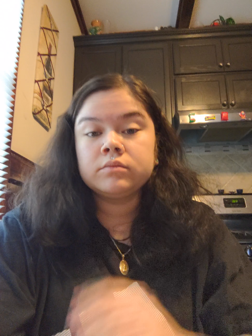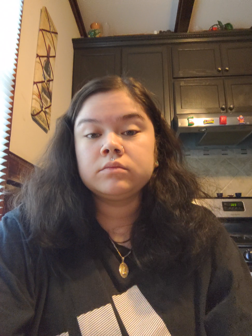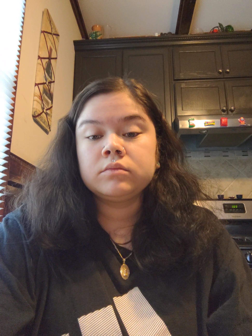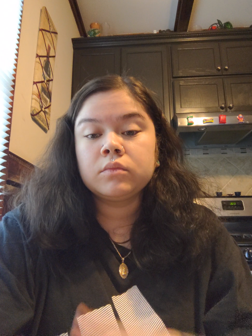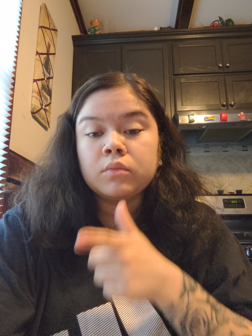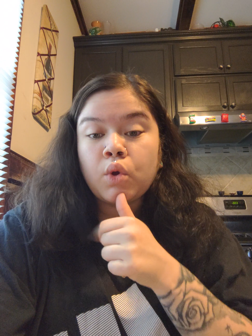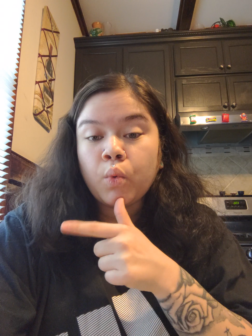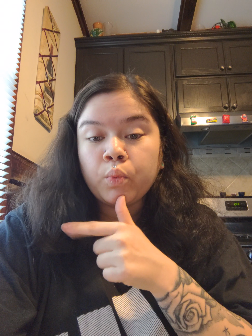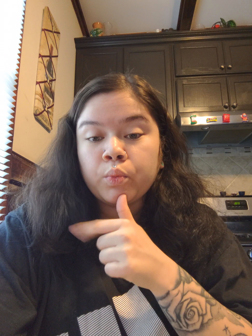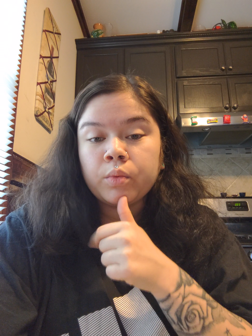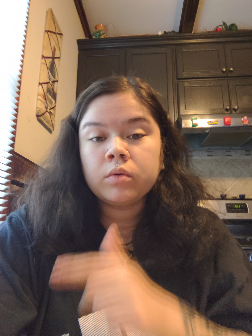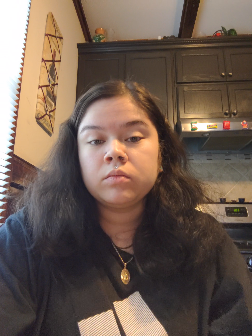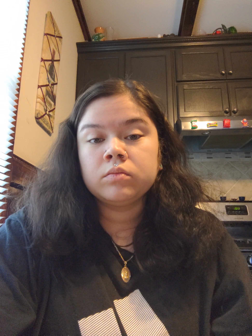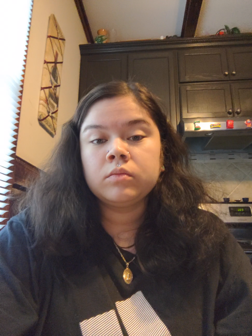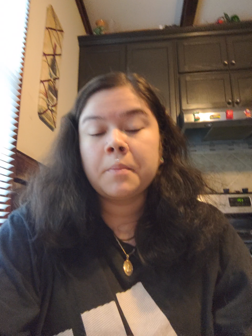who